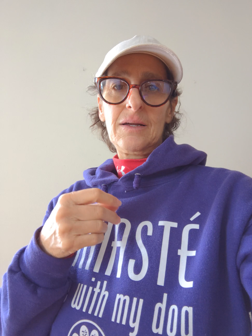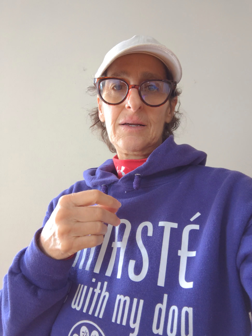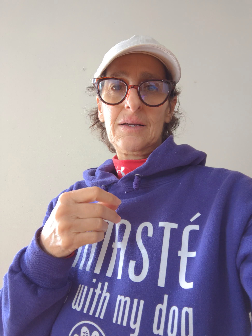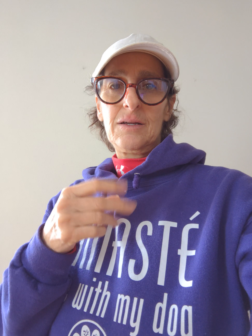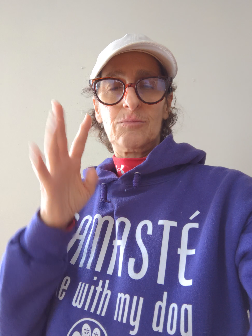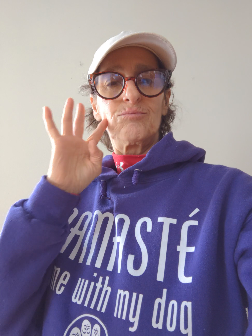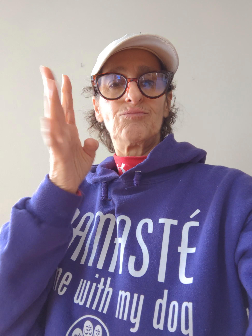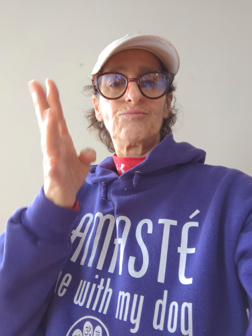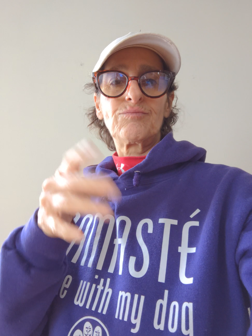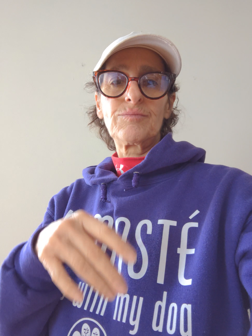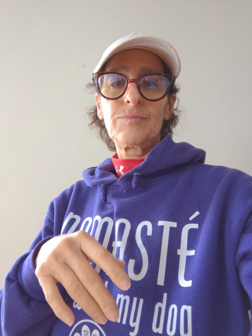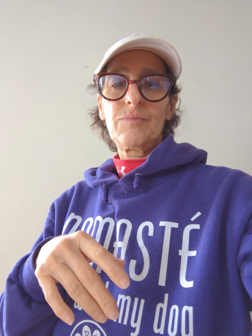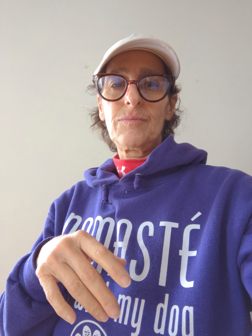pretend